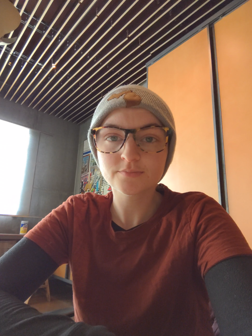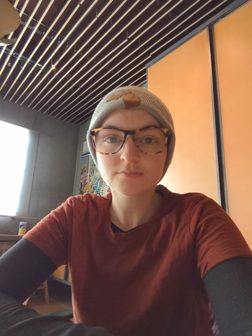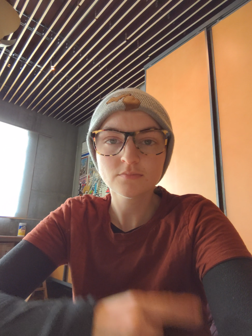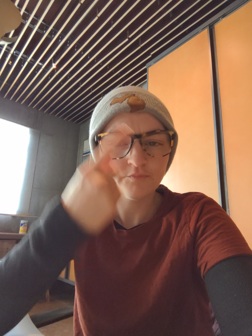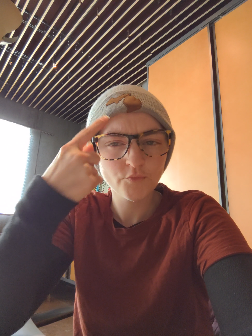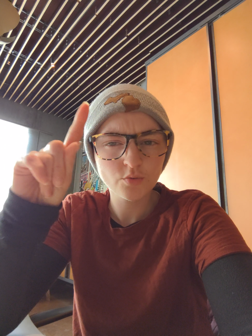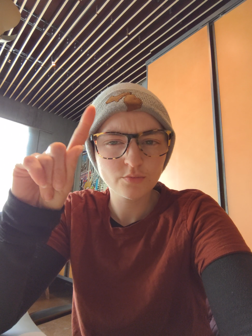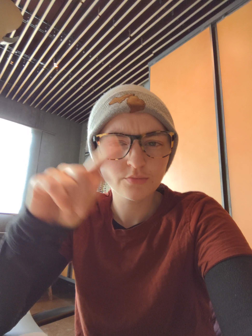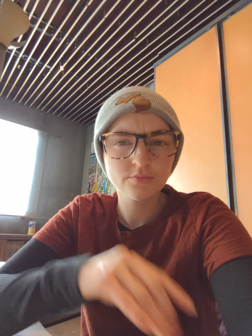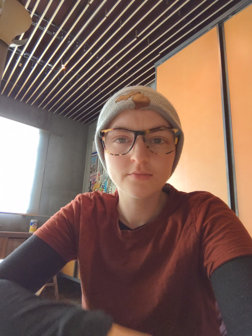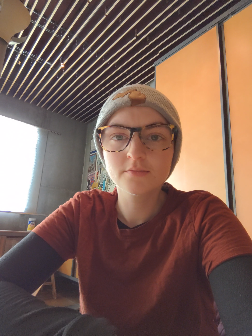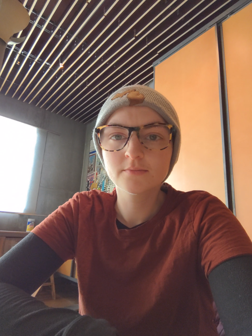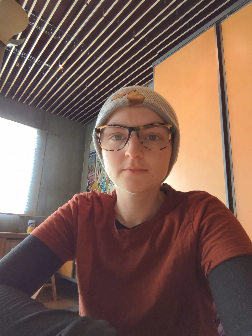for